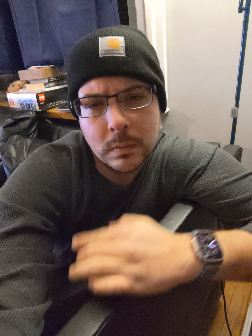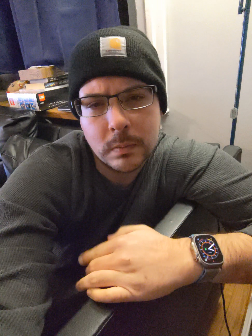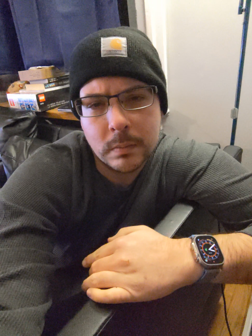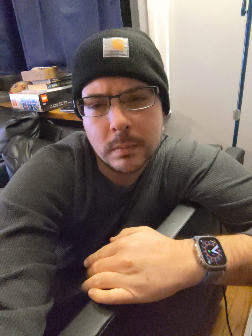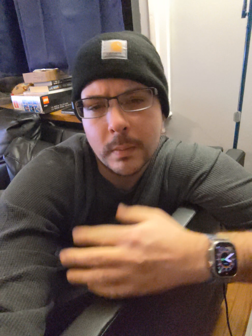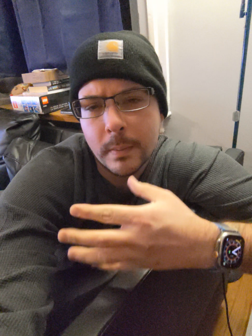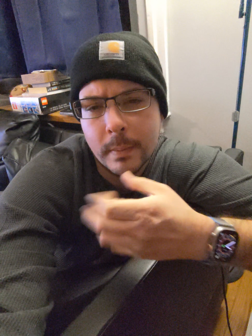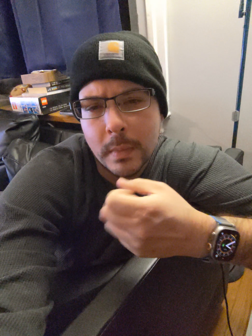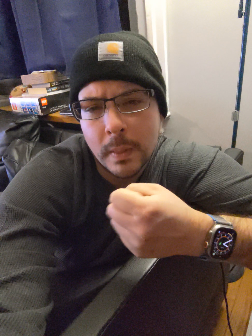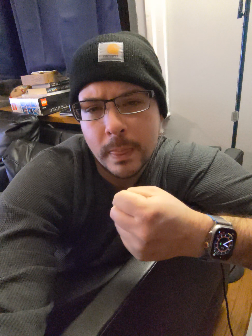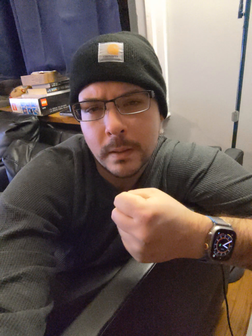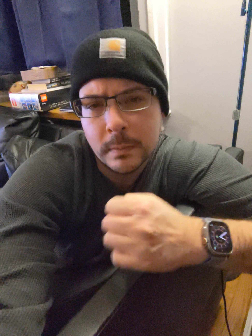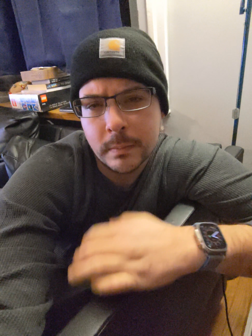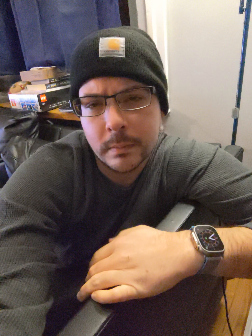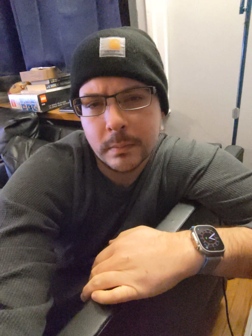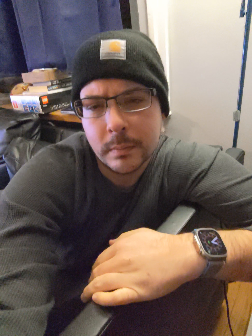milk